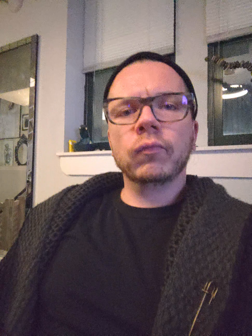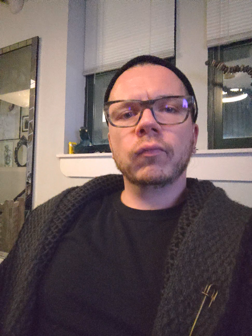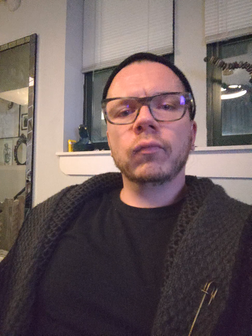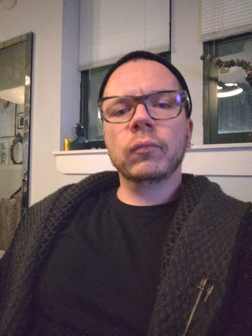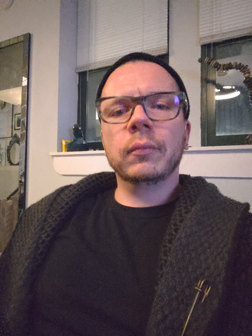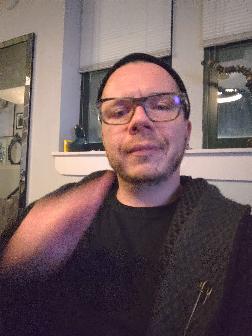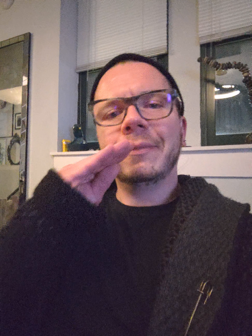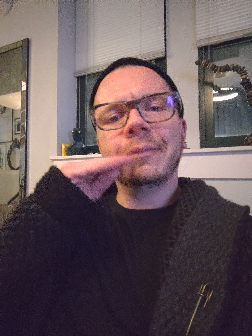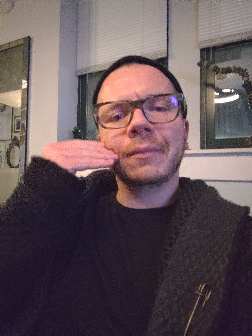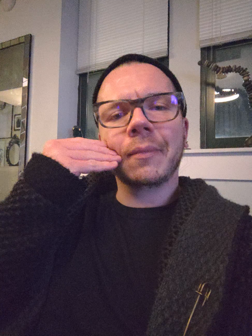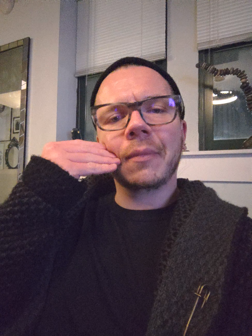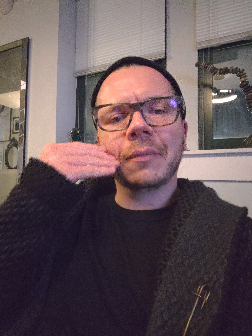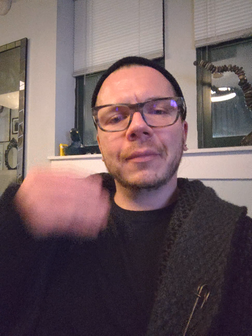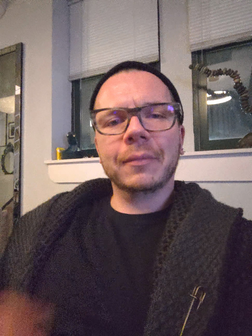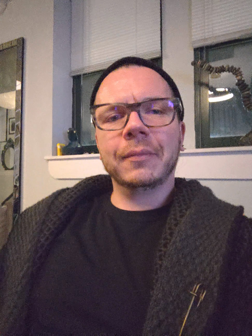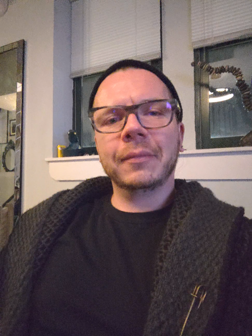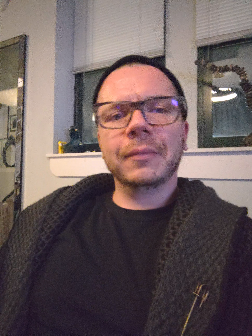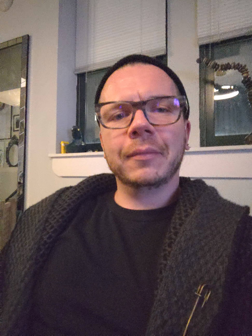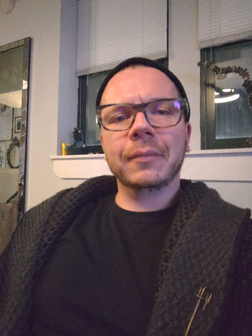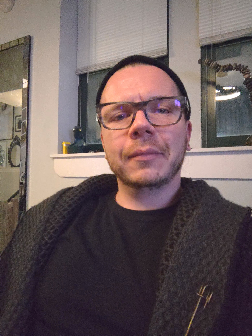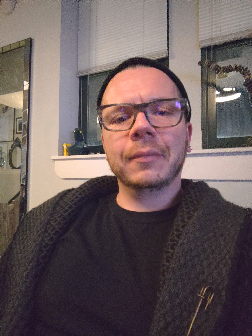smile